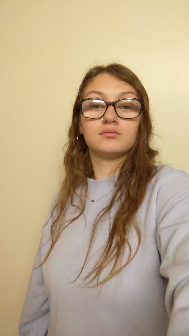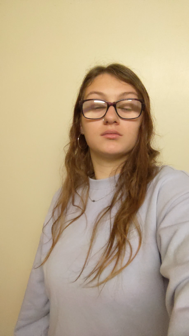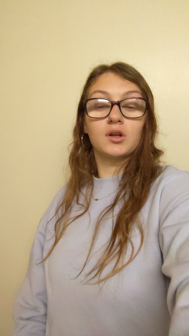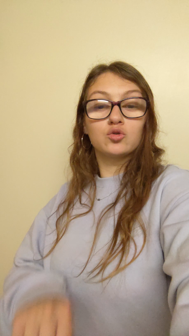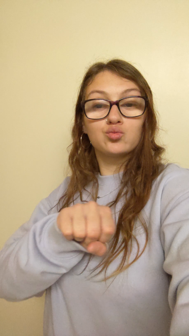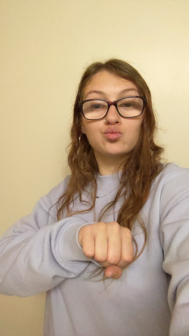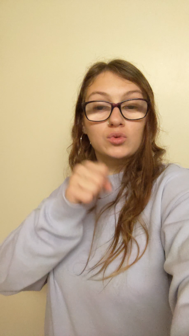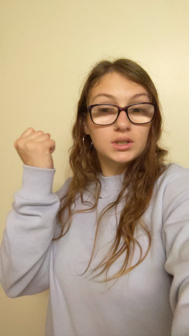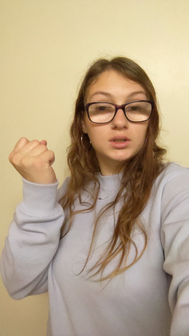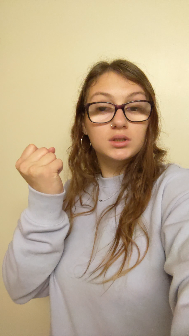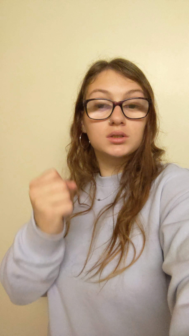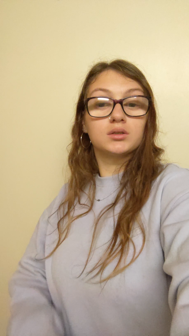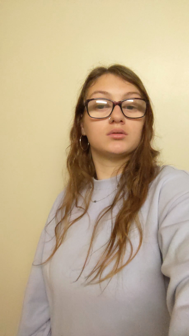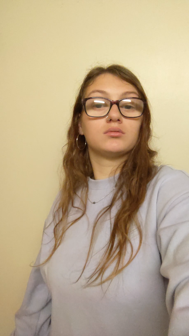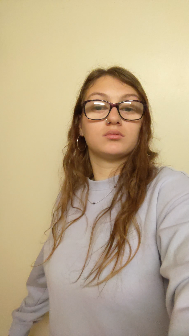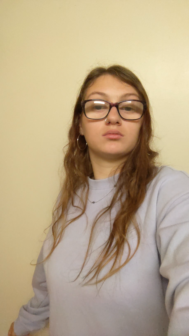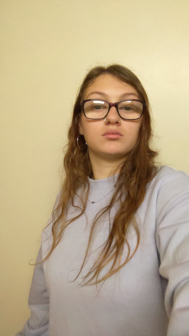break